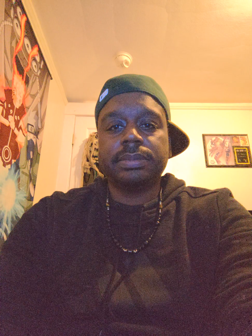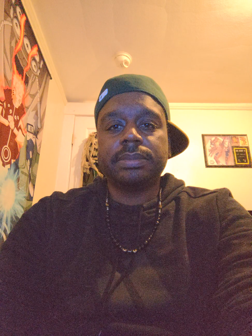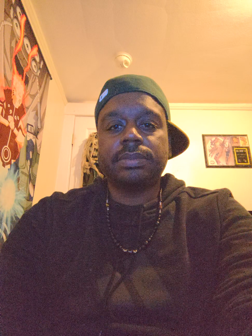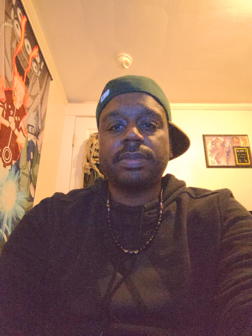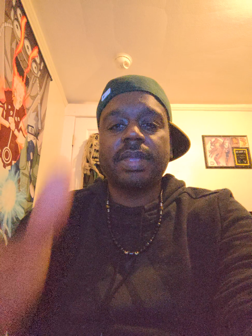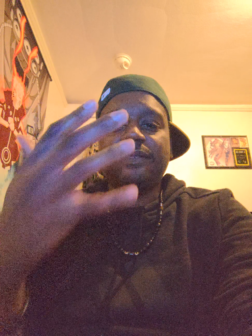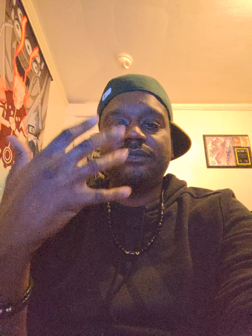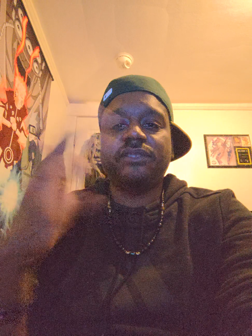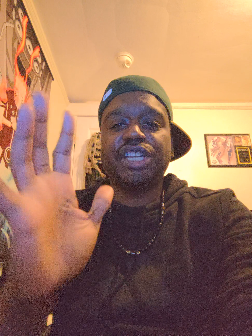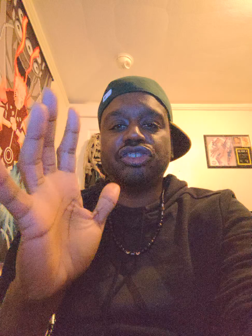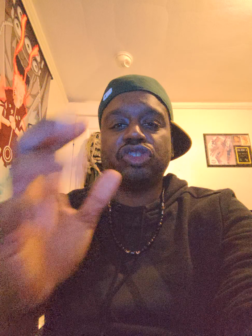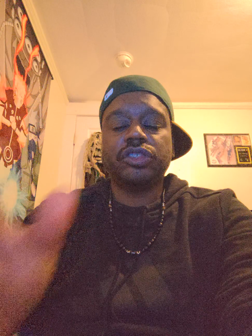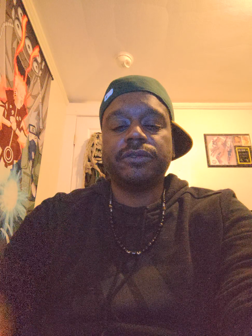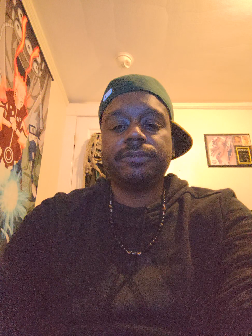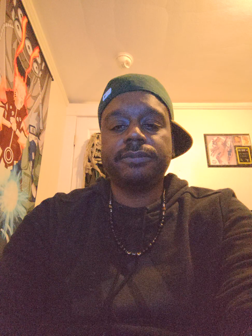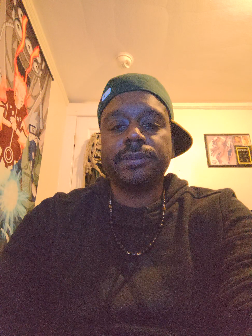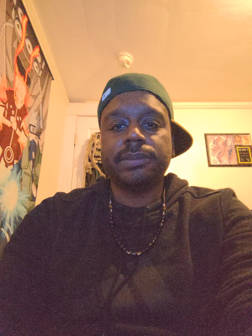finish